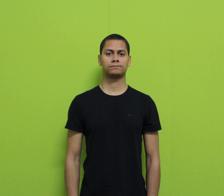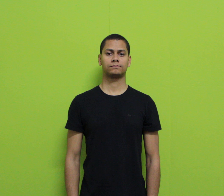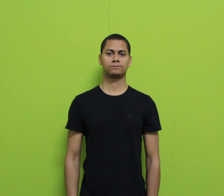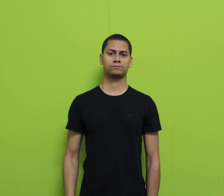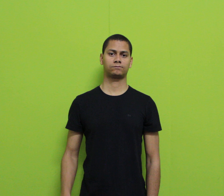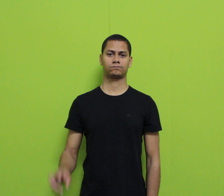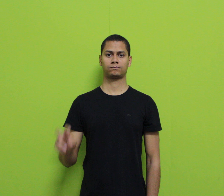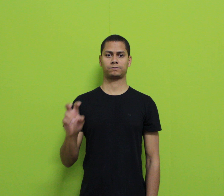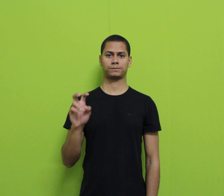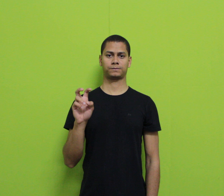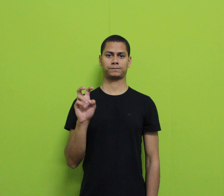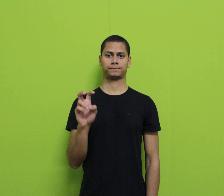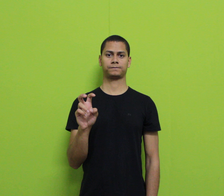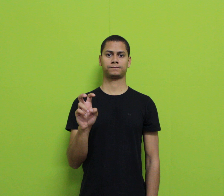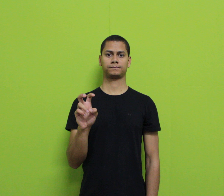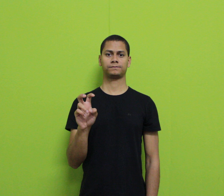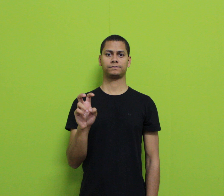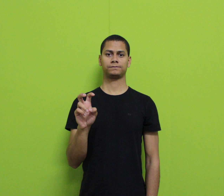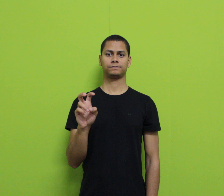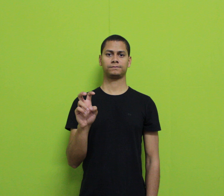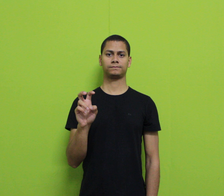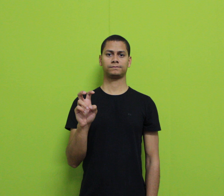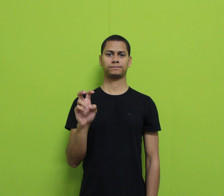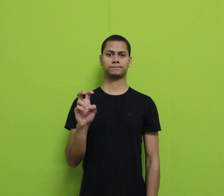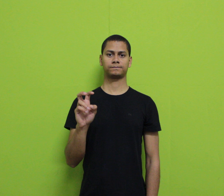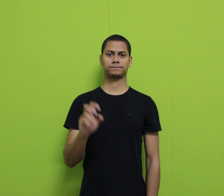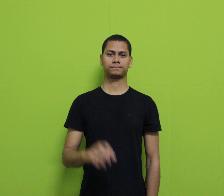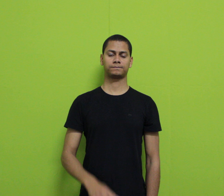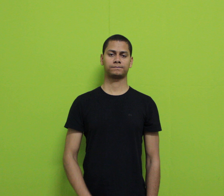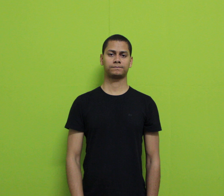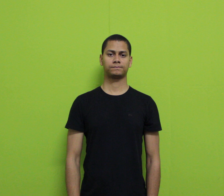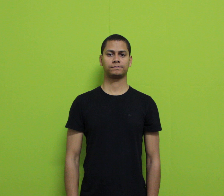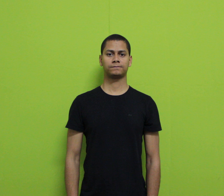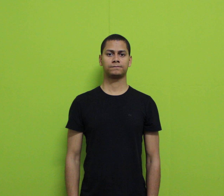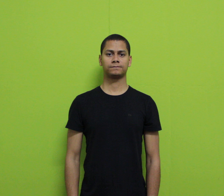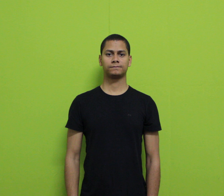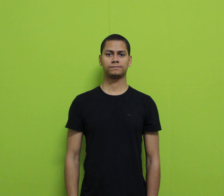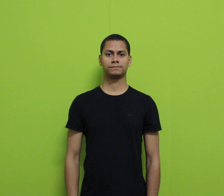cinco